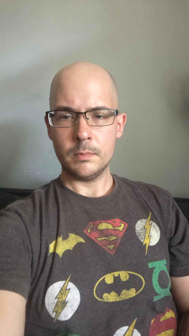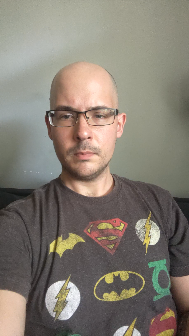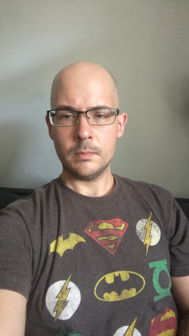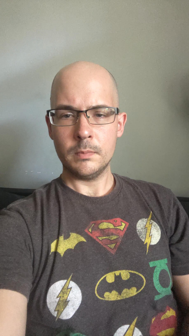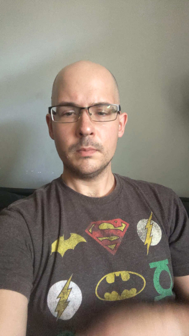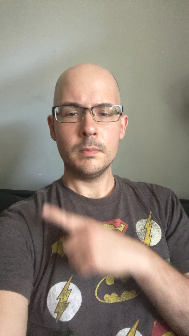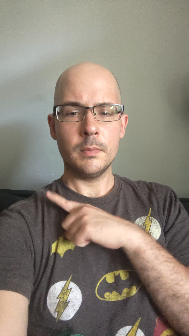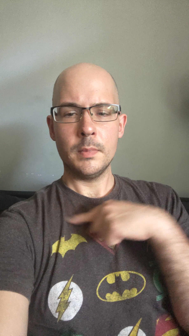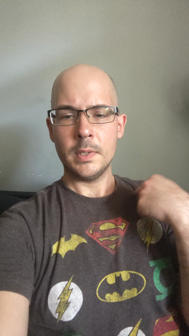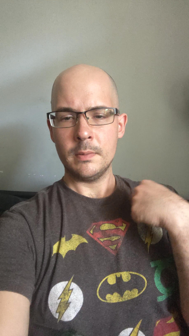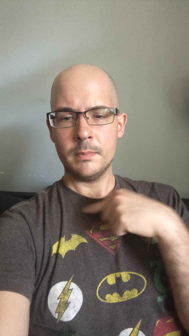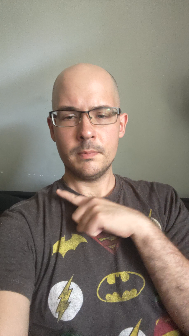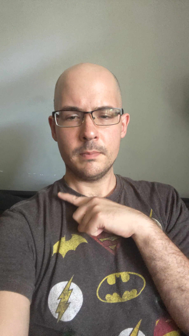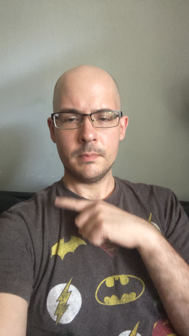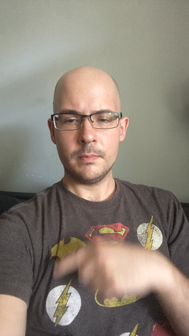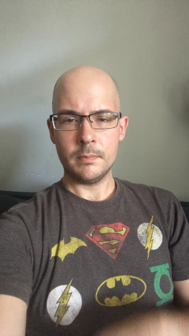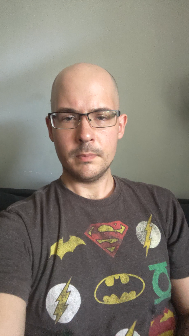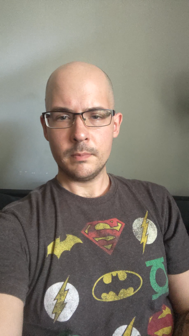bib